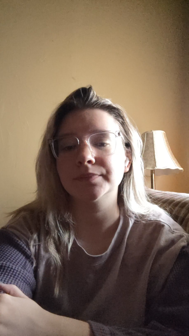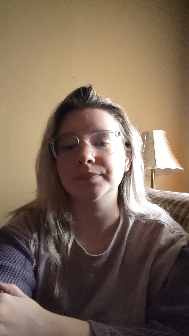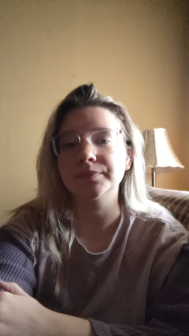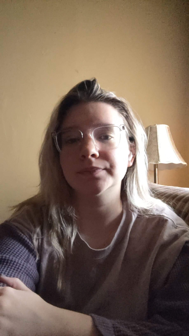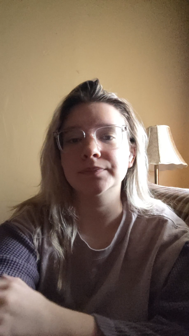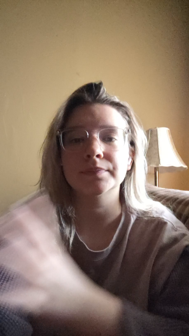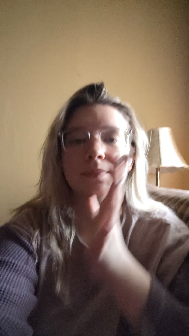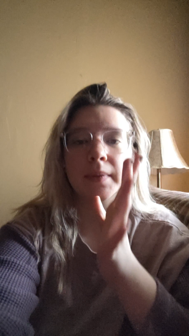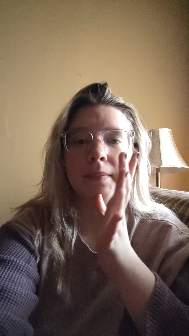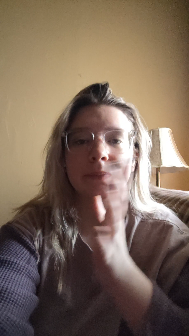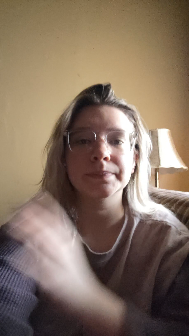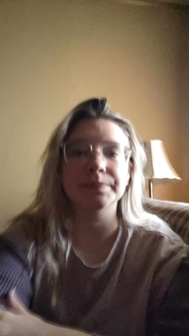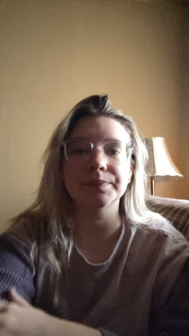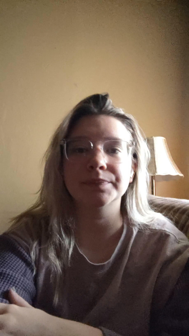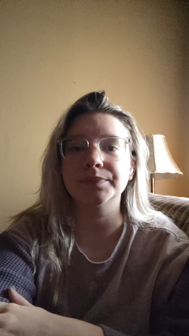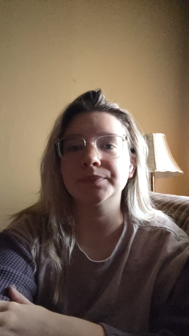mommy